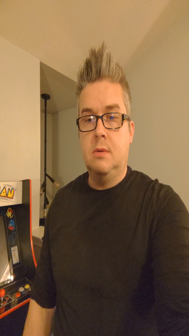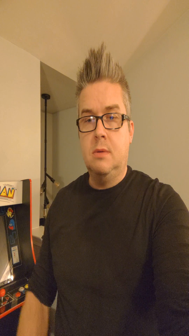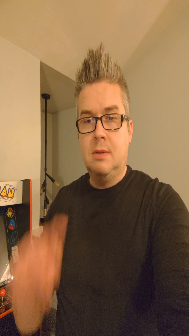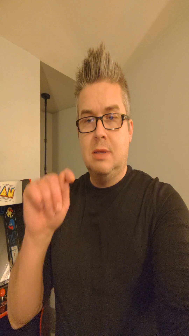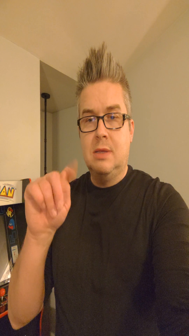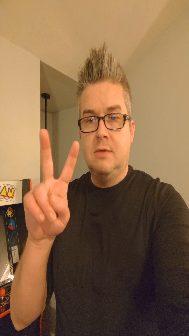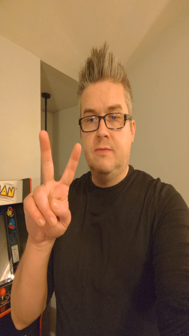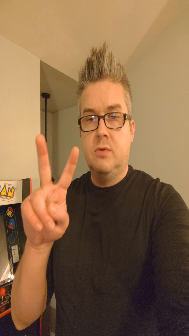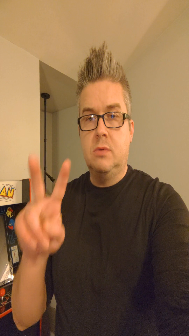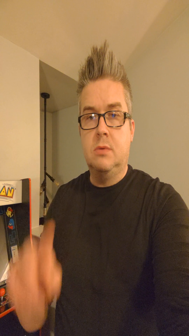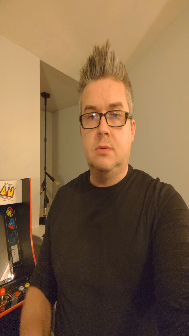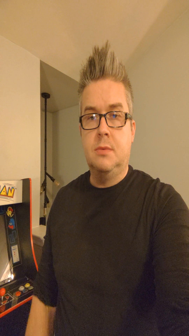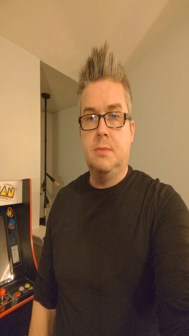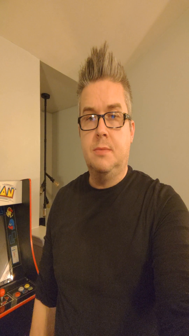TV